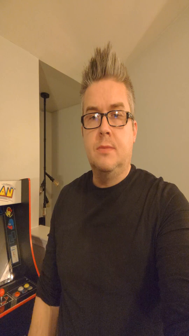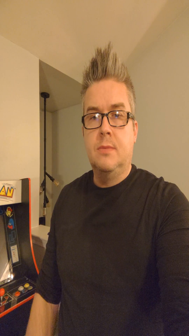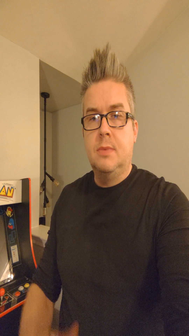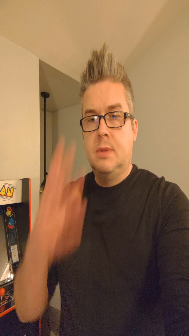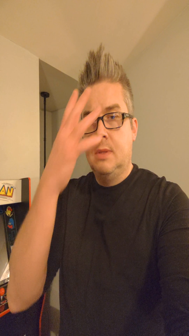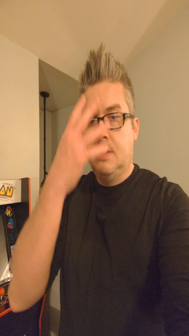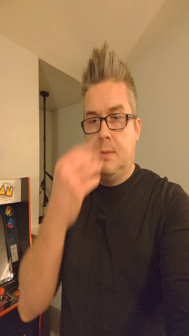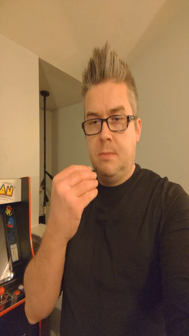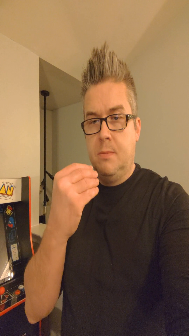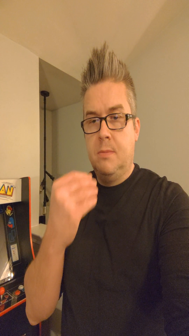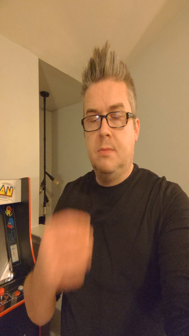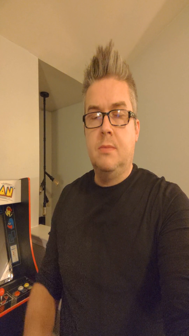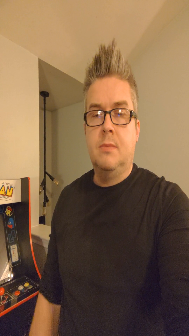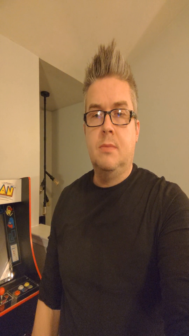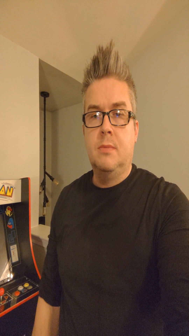sleep